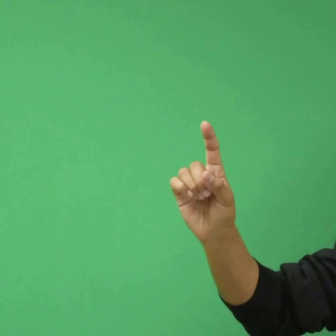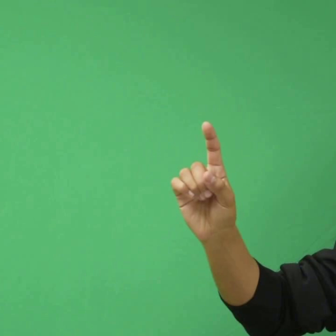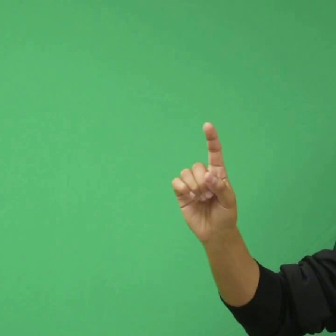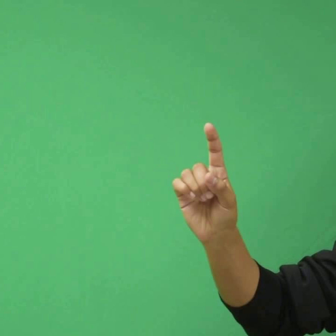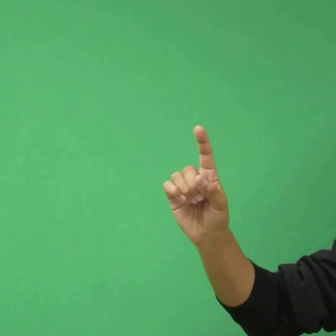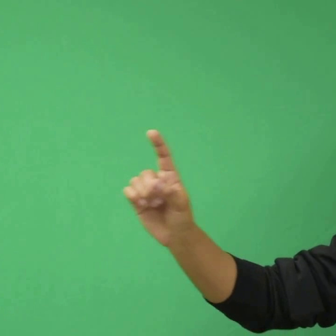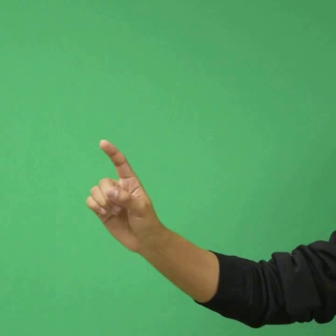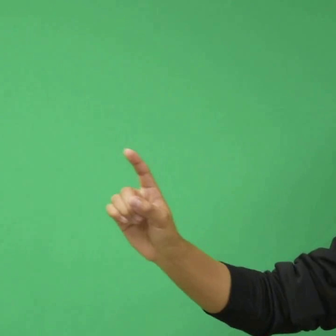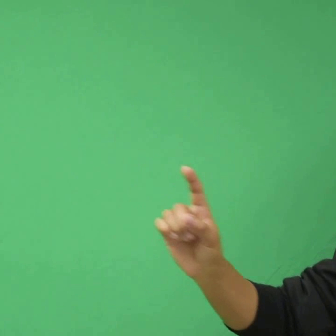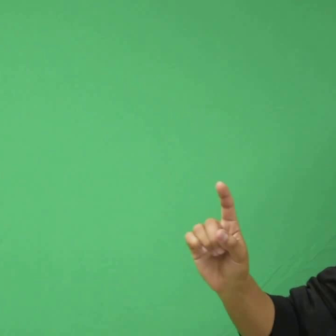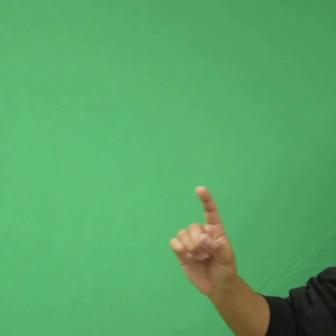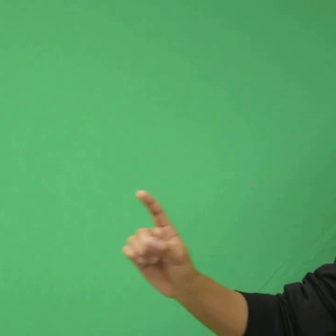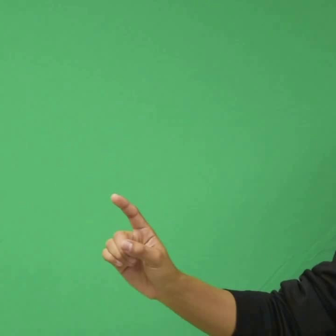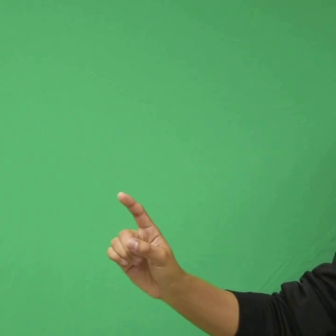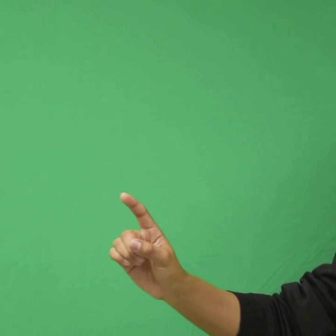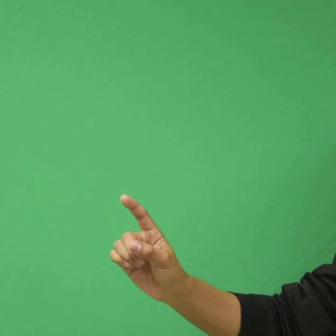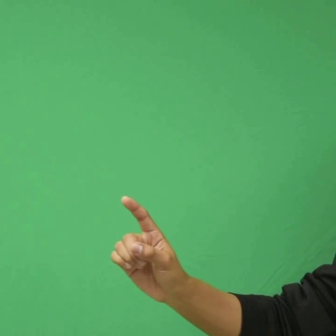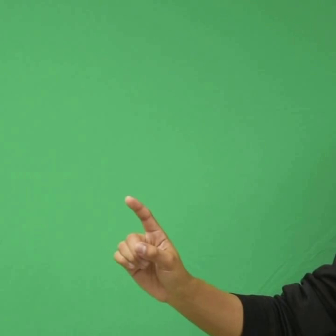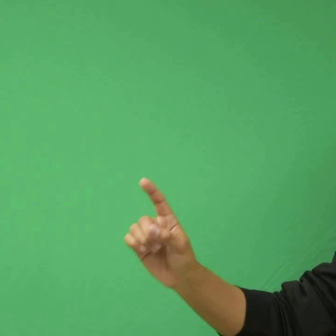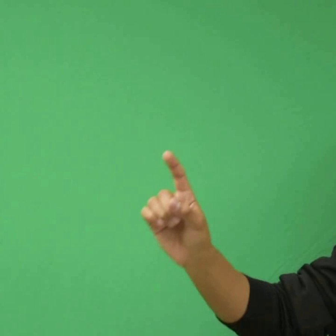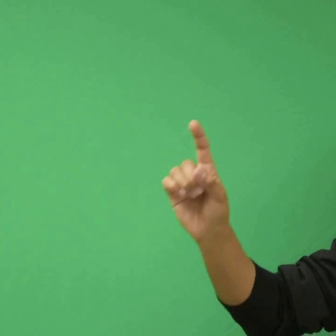Z